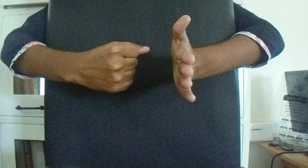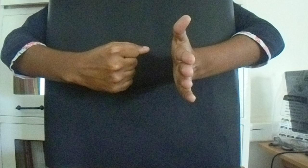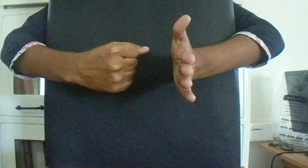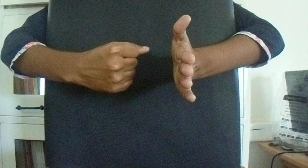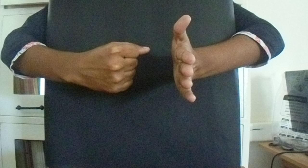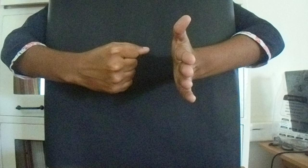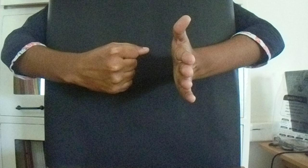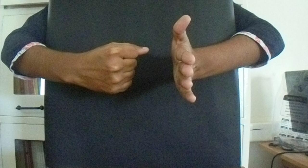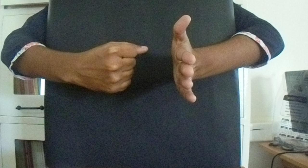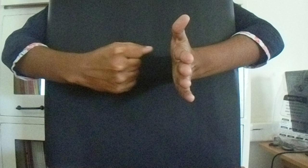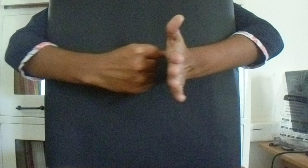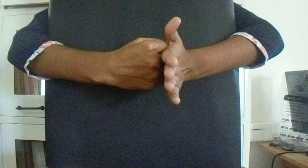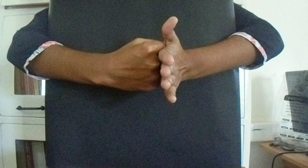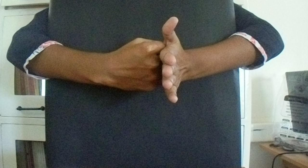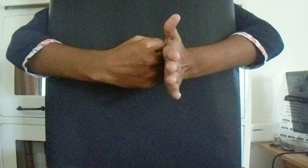accident